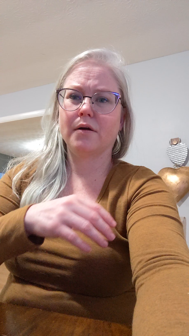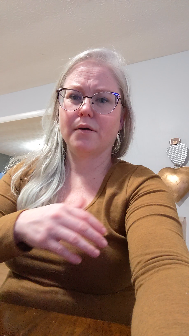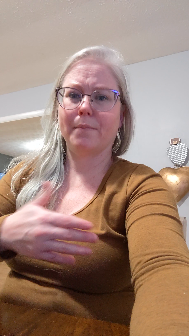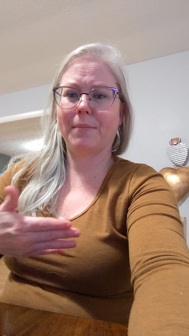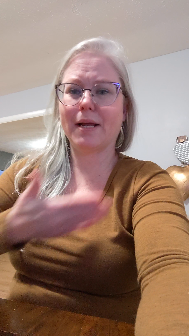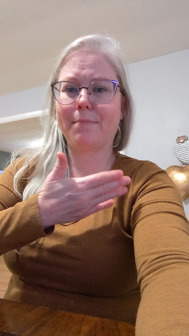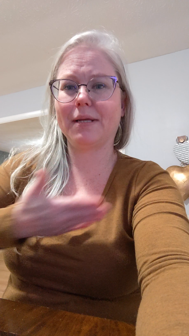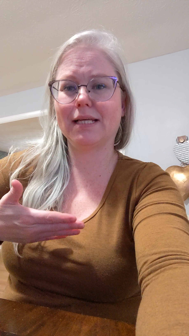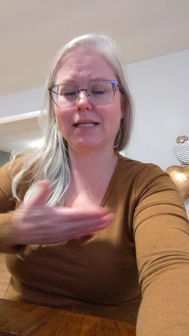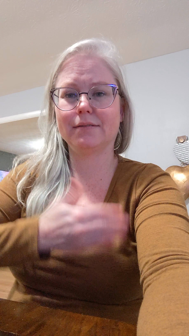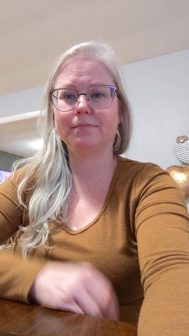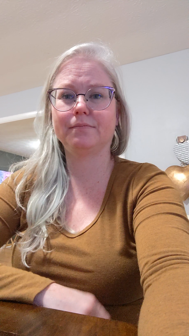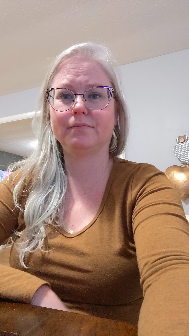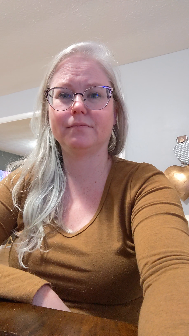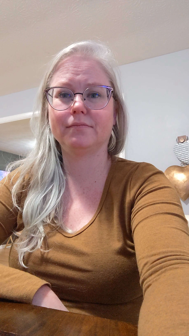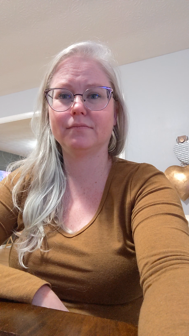baby